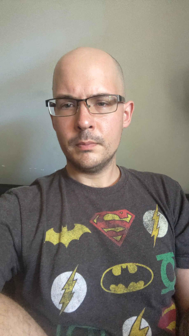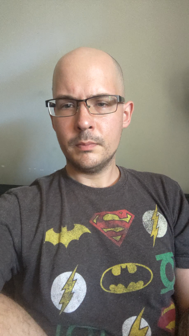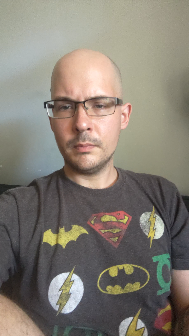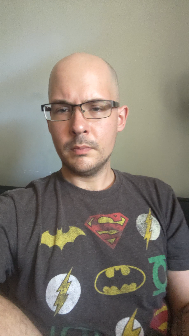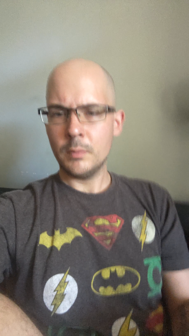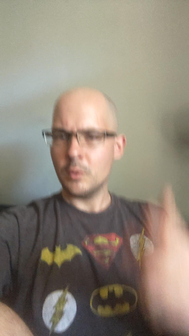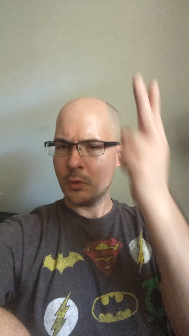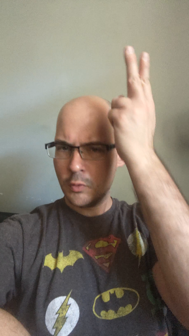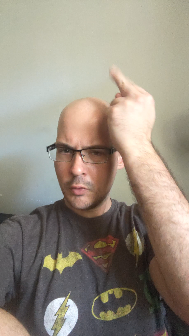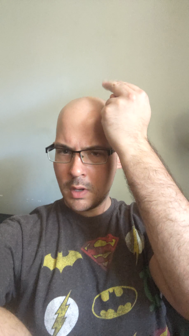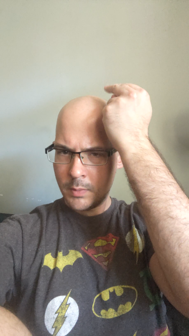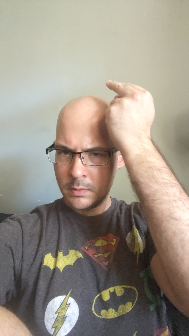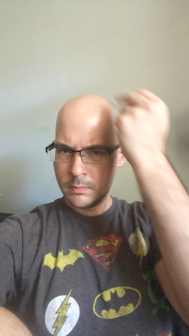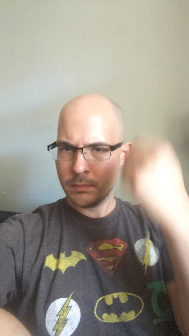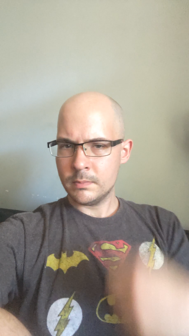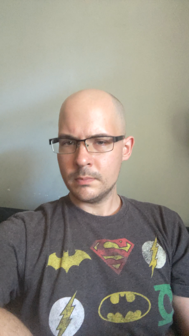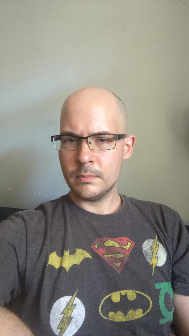rabbit